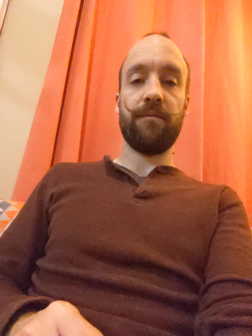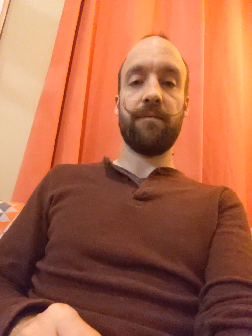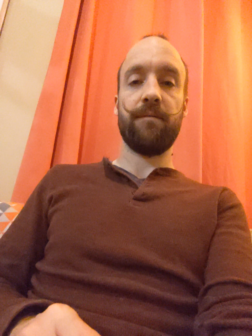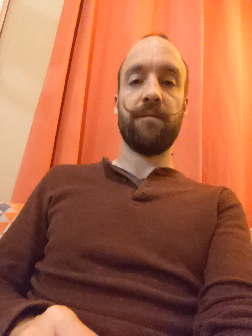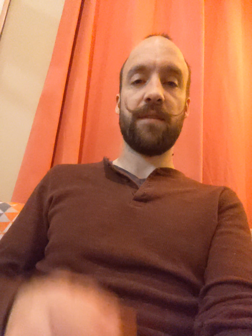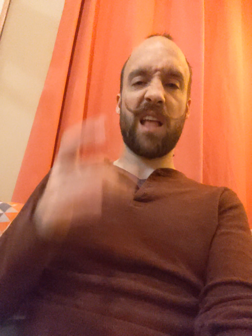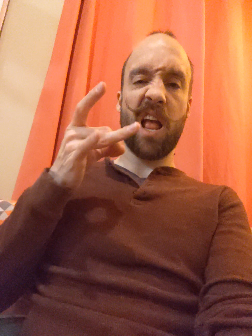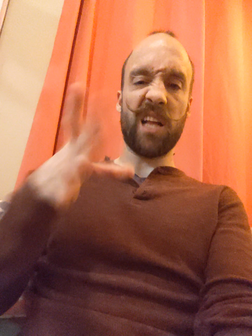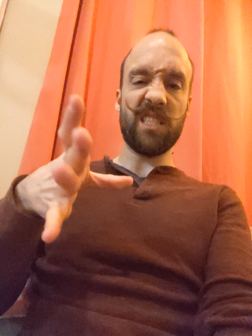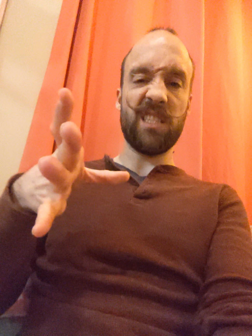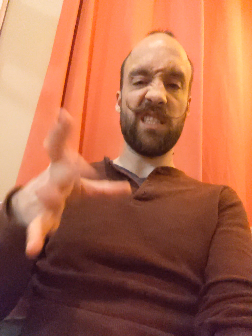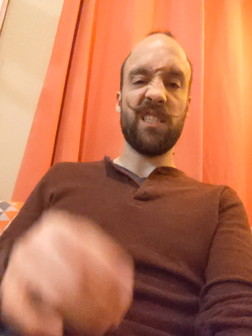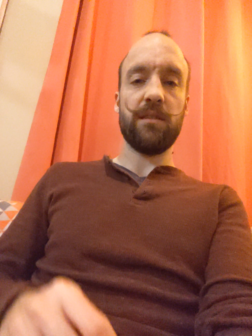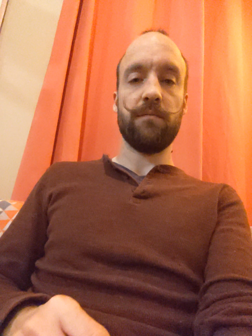hate